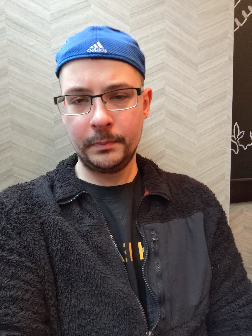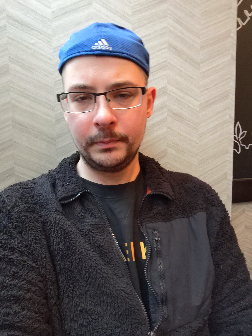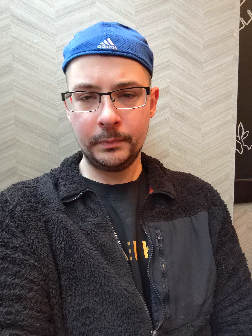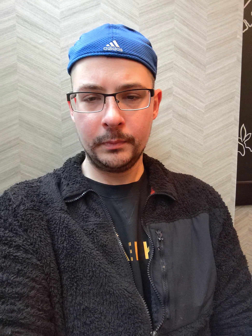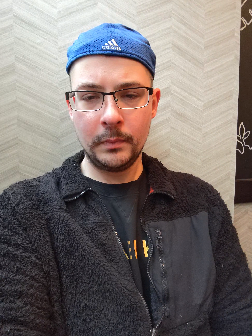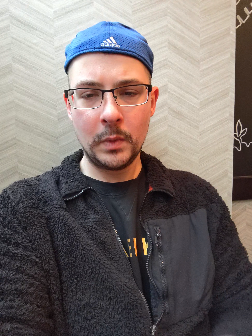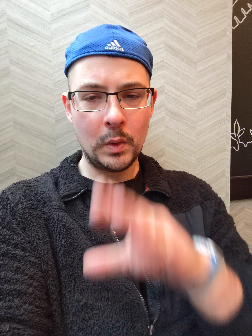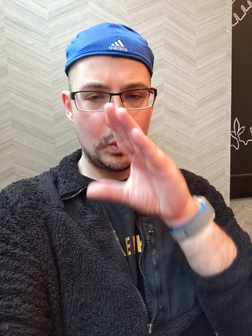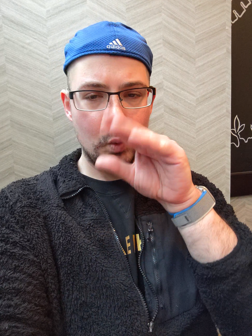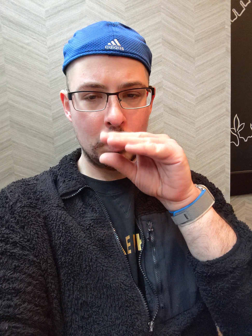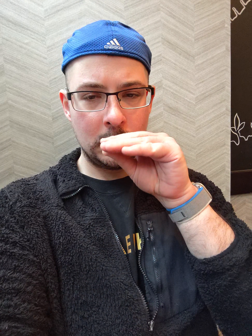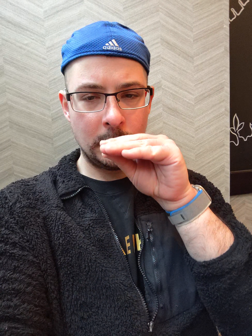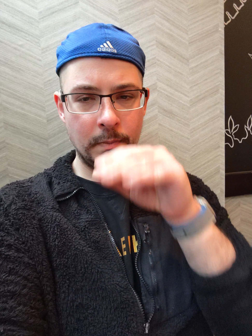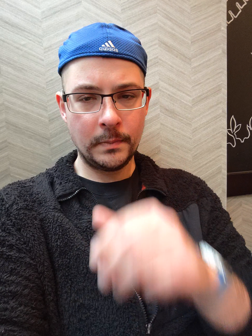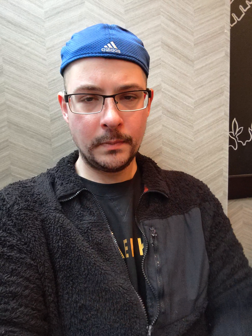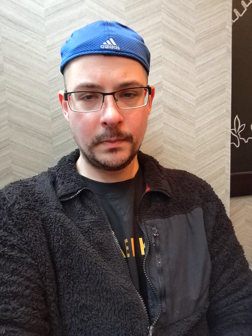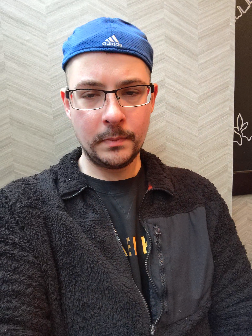goose